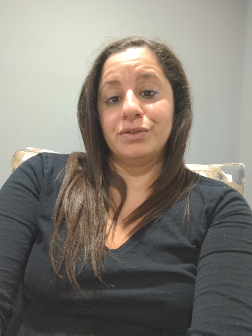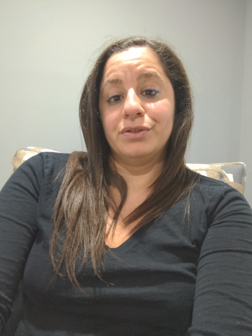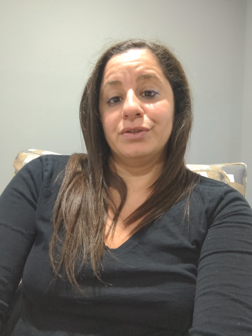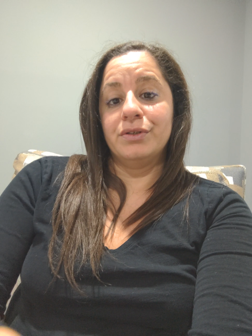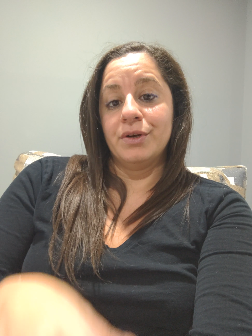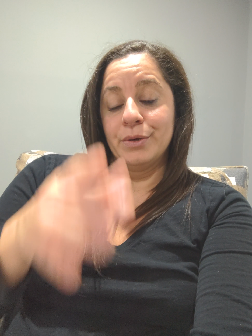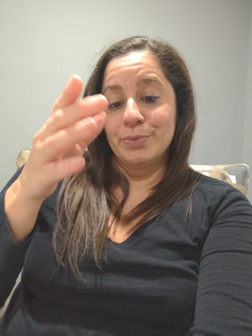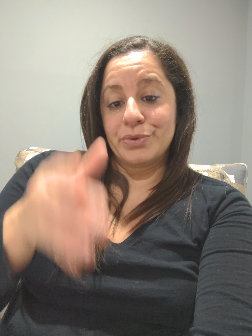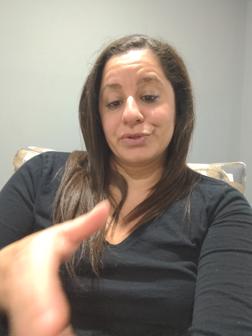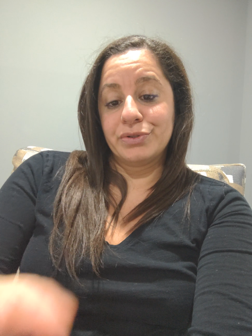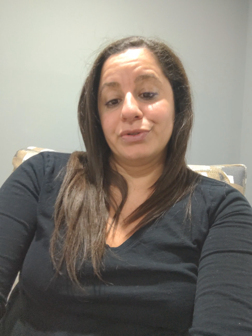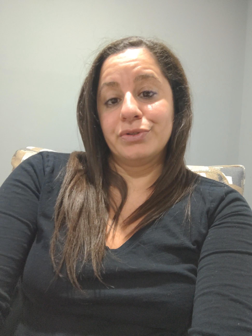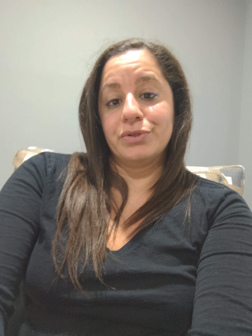person